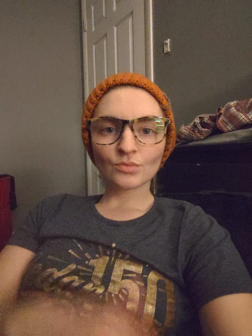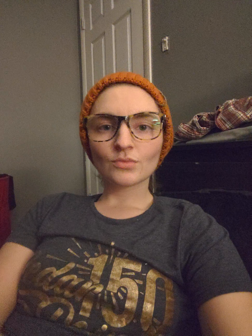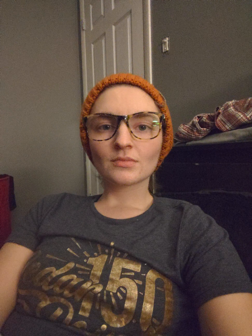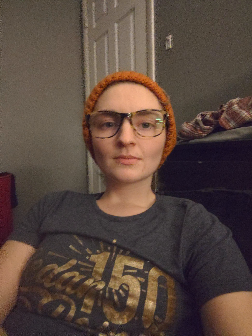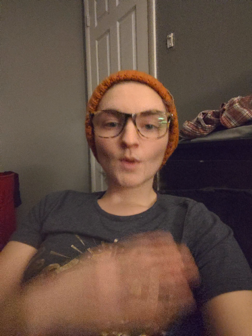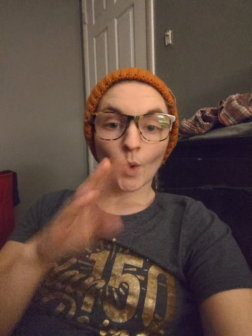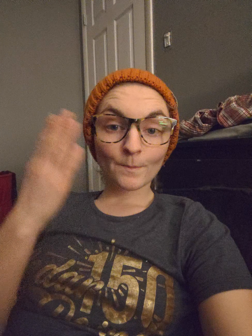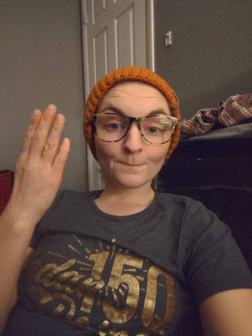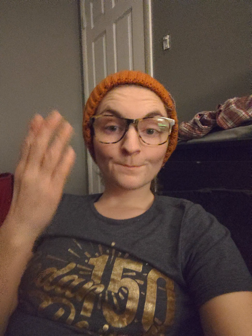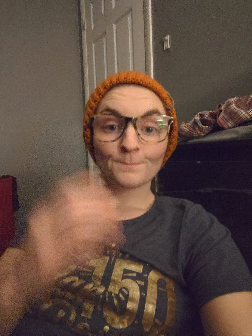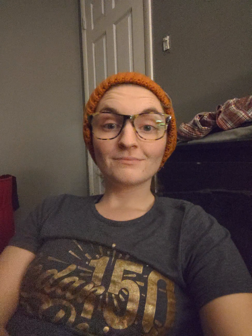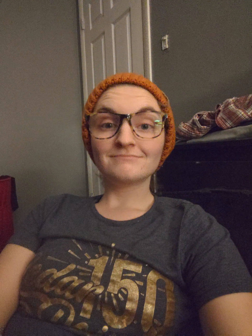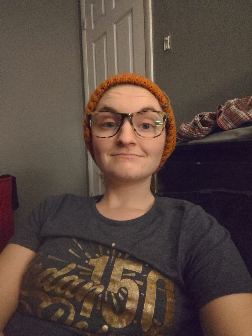open